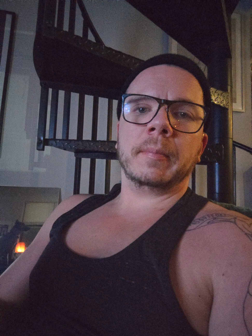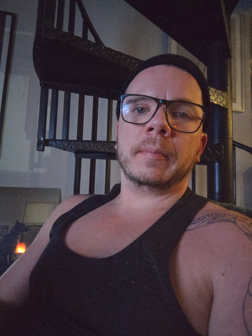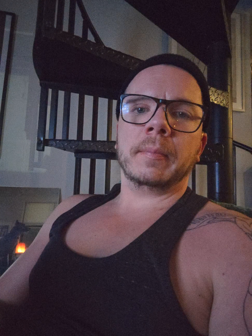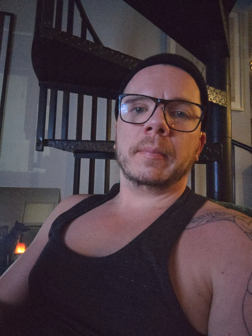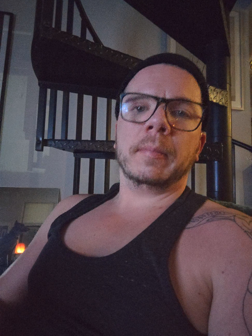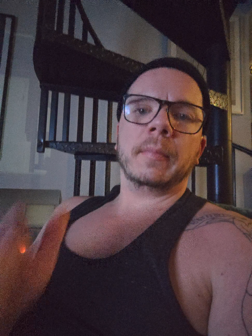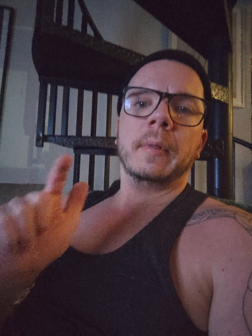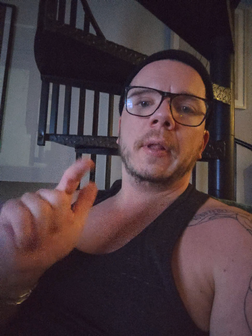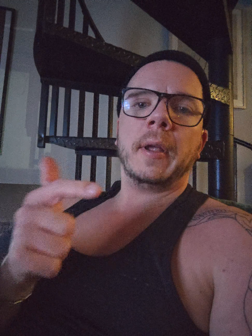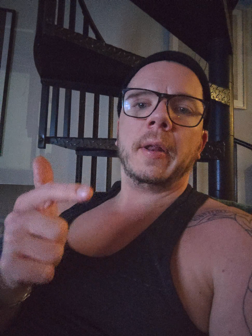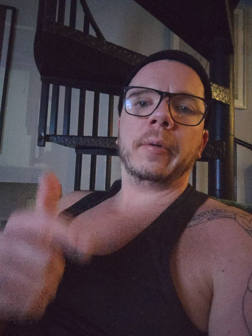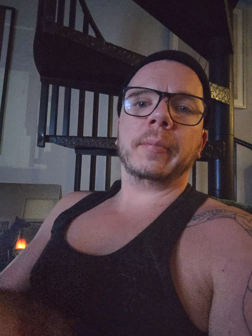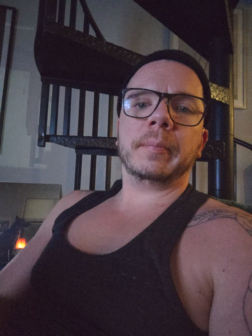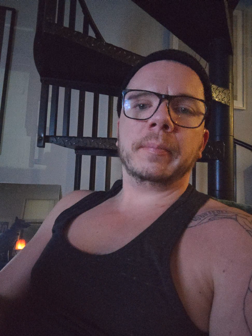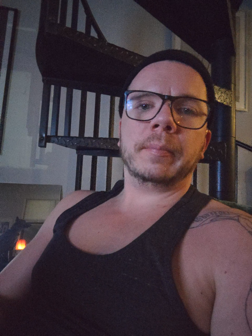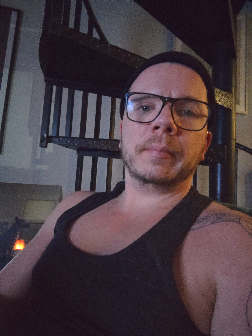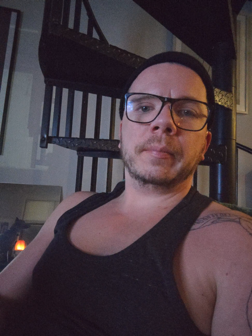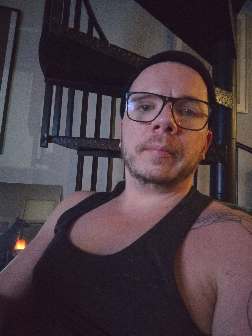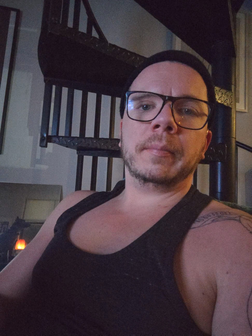later